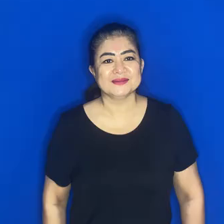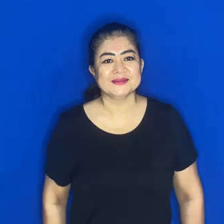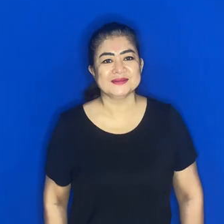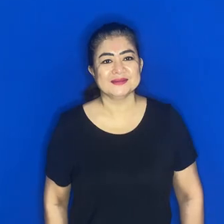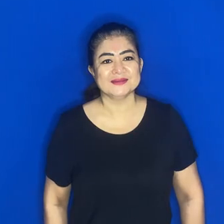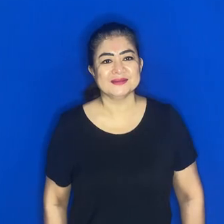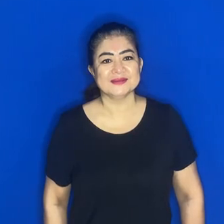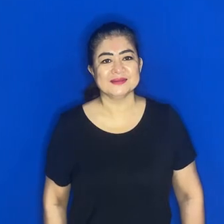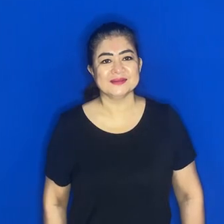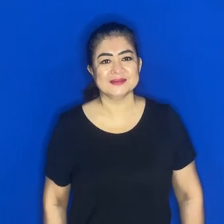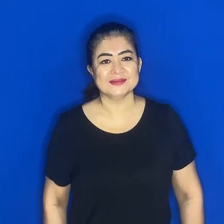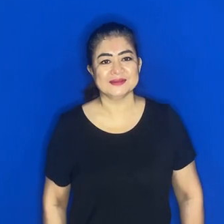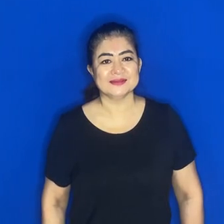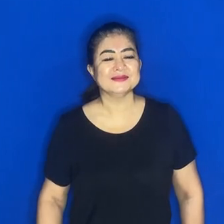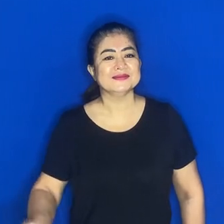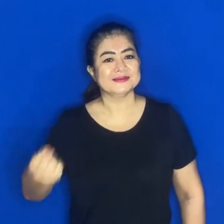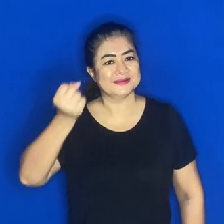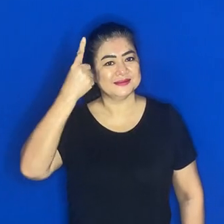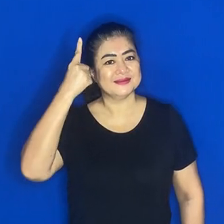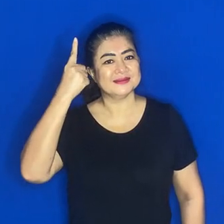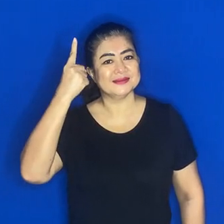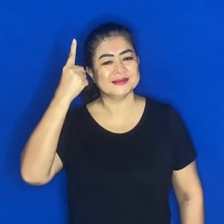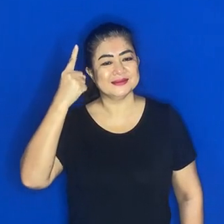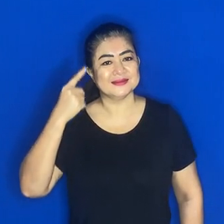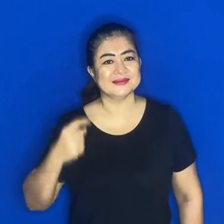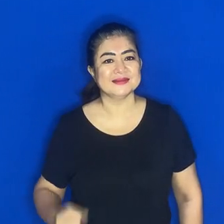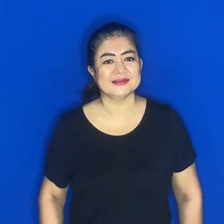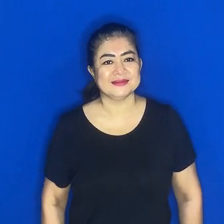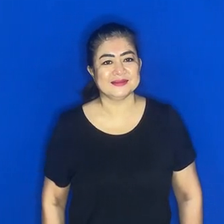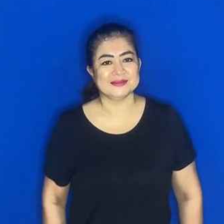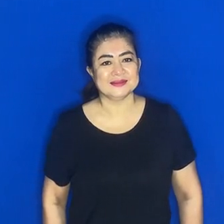understand